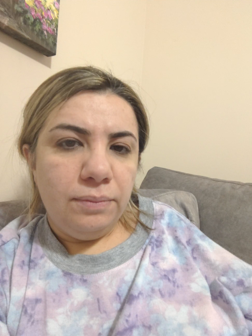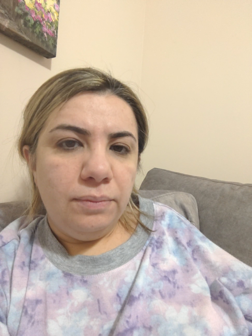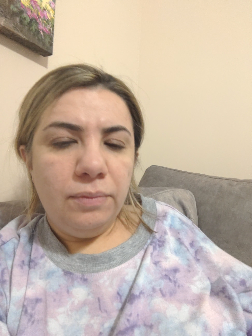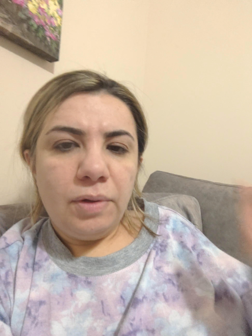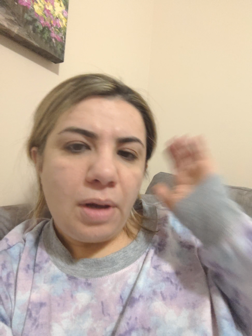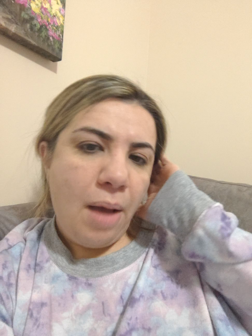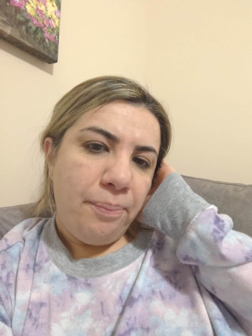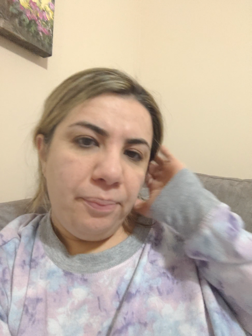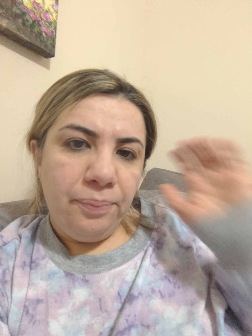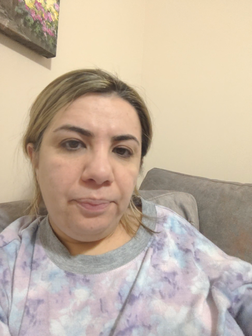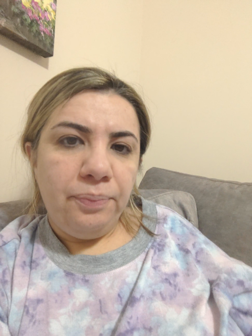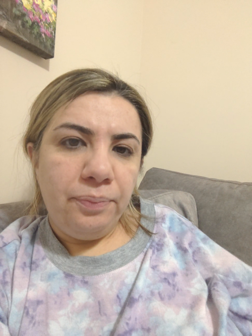bed